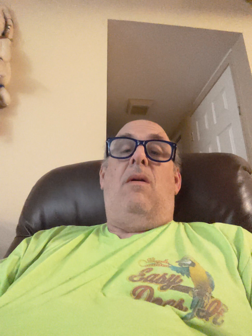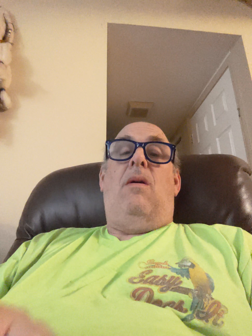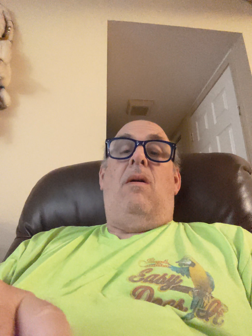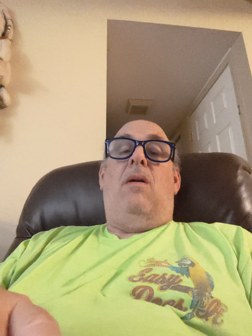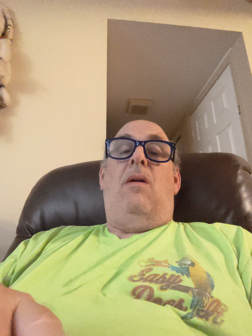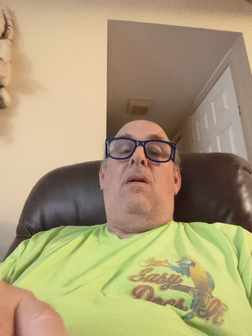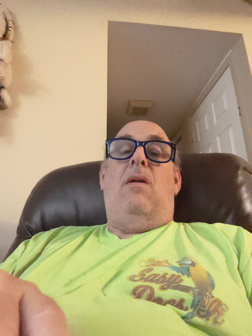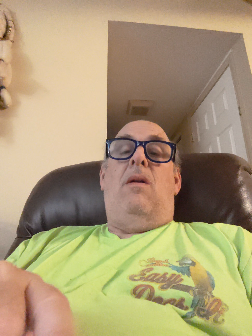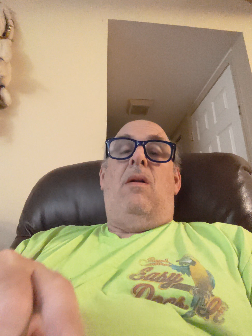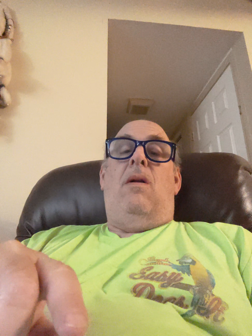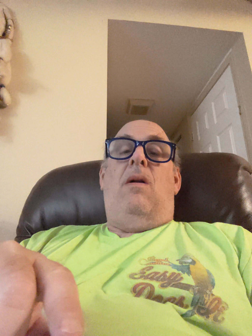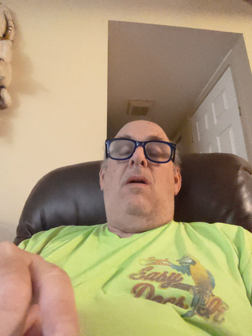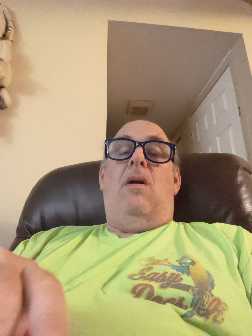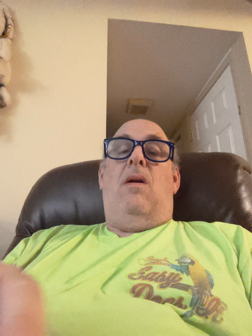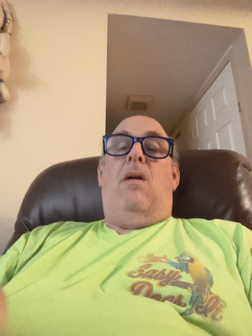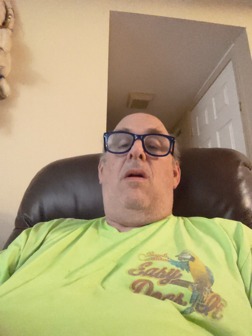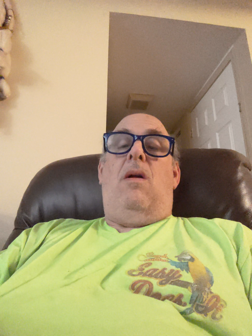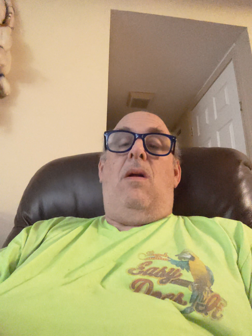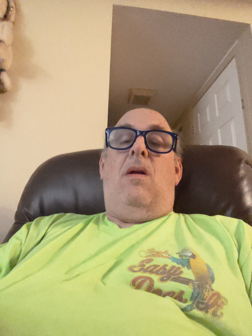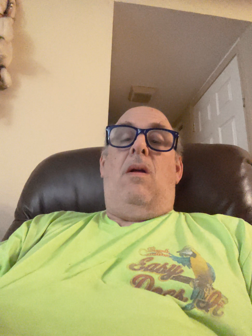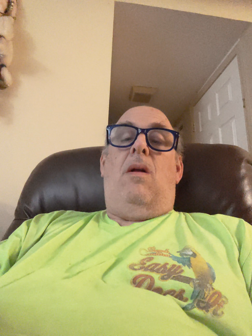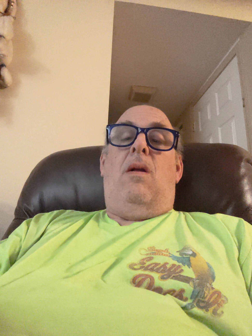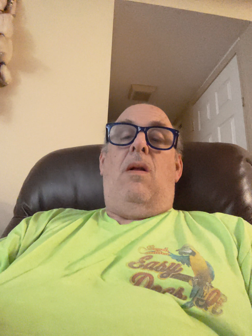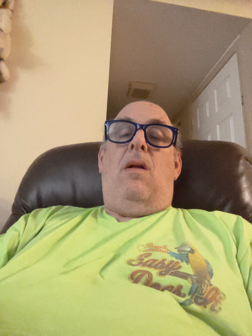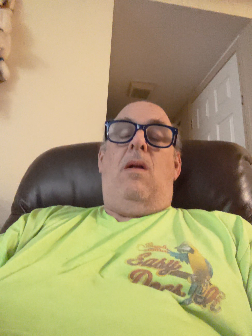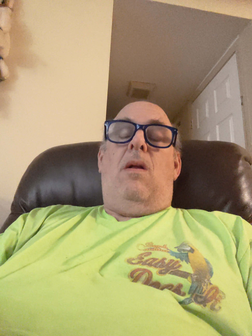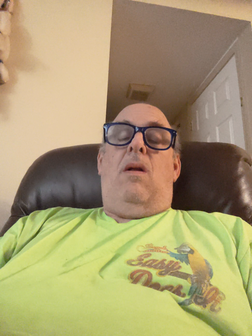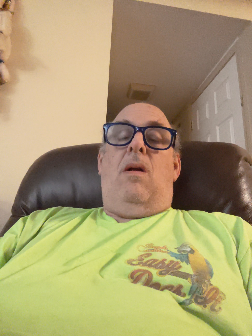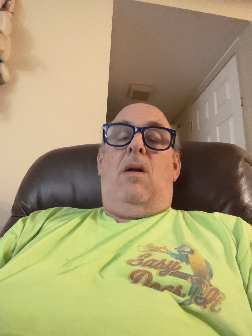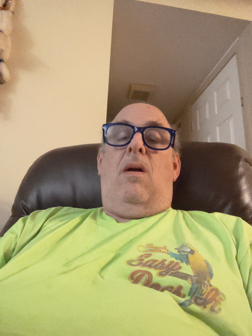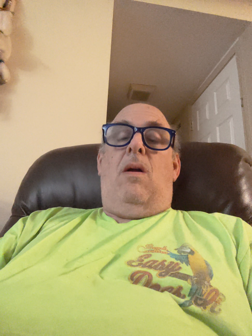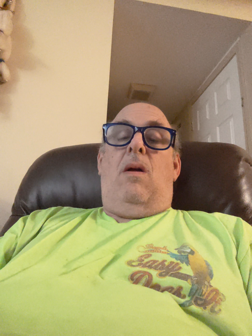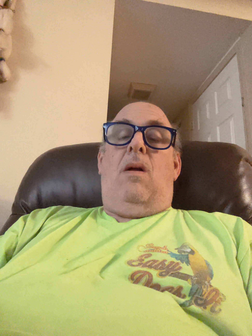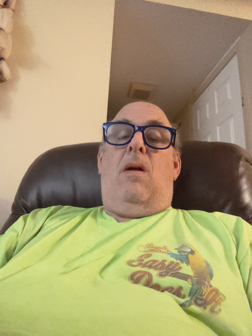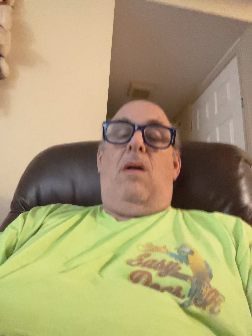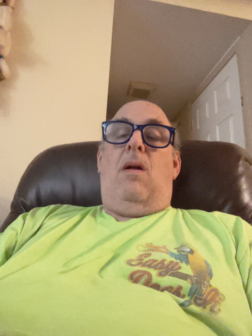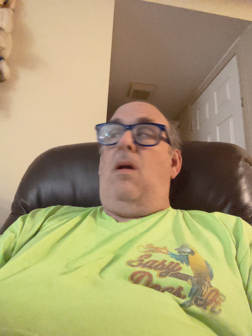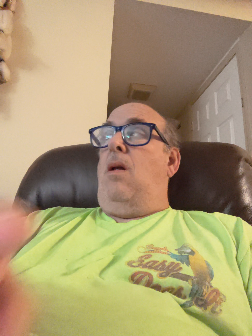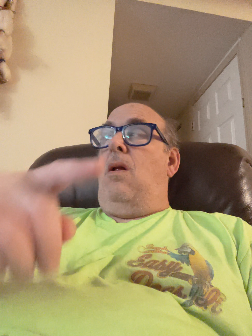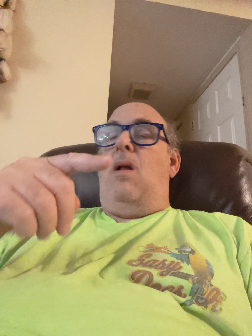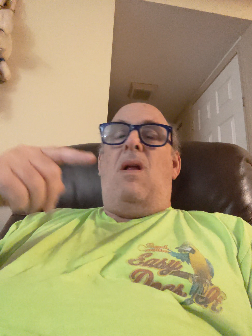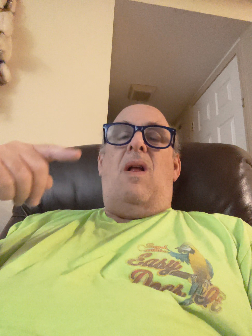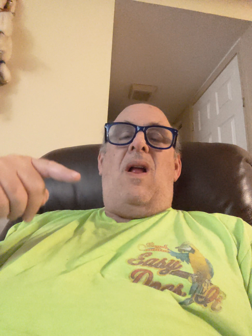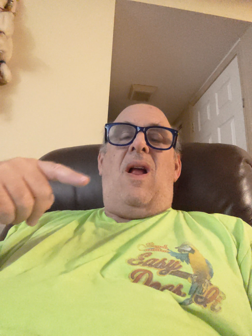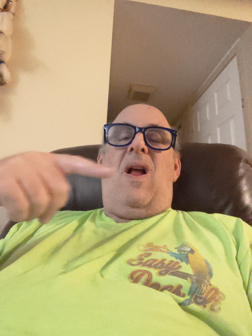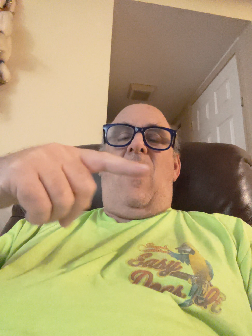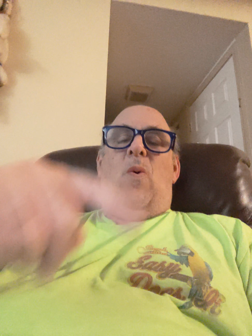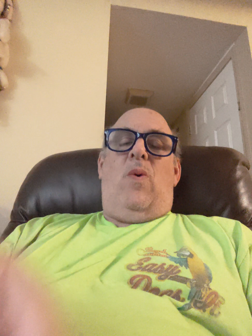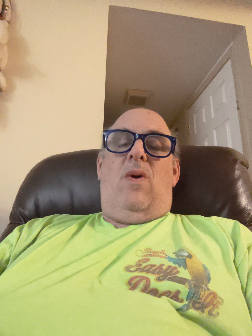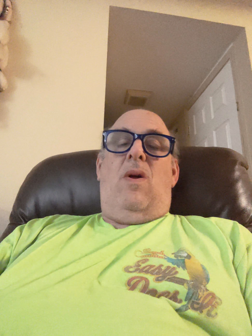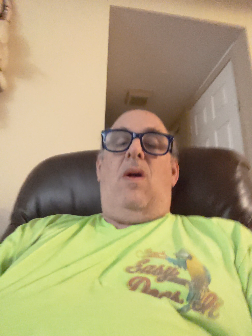owie